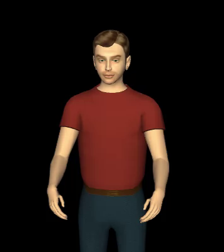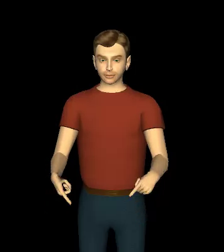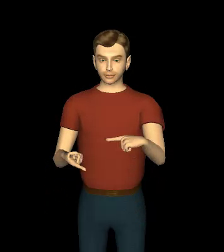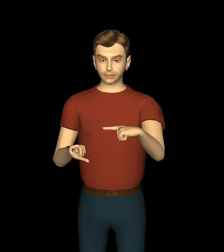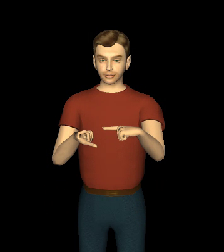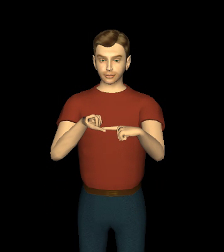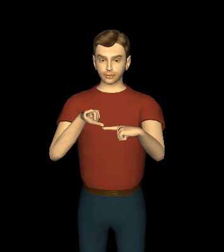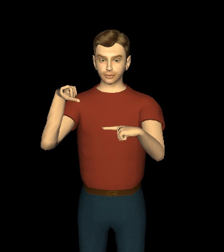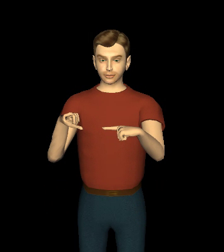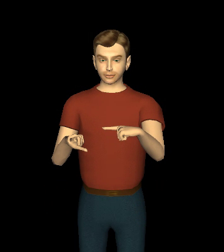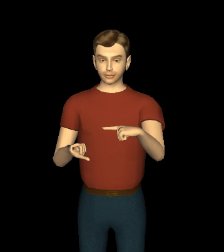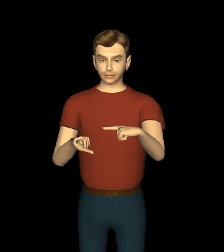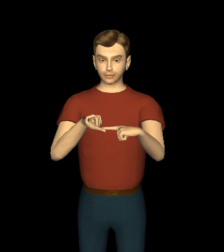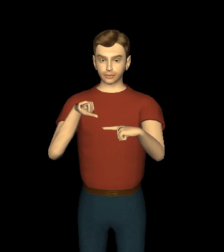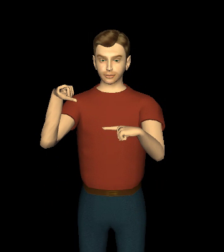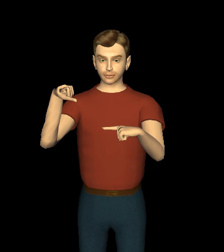فريد